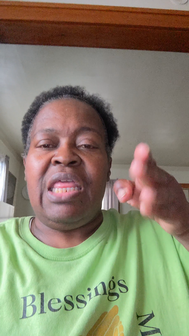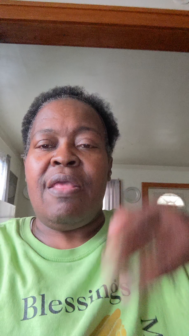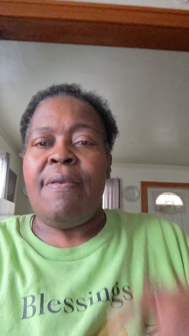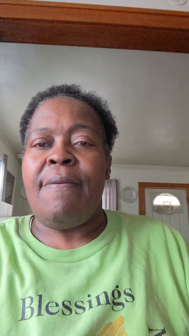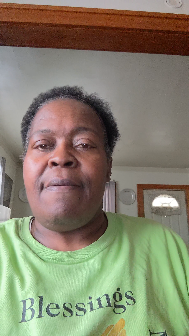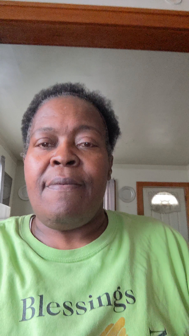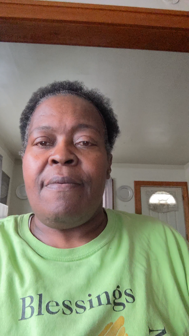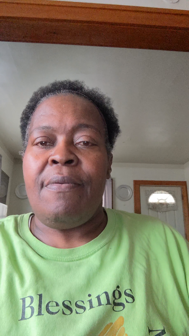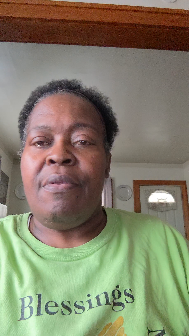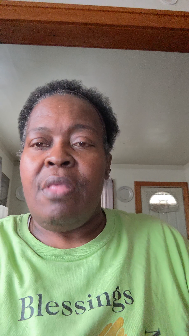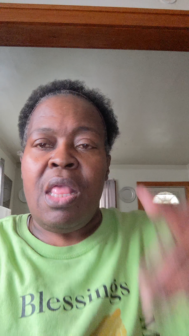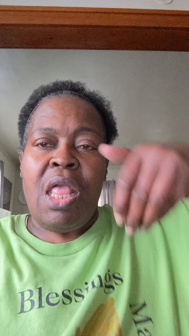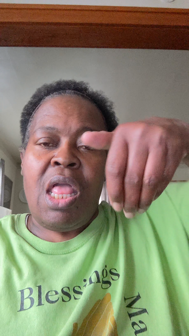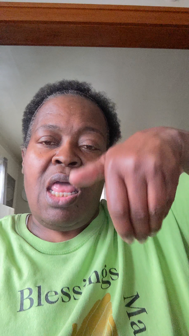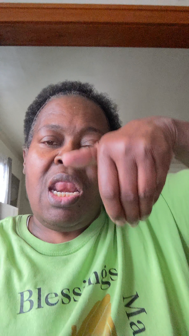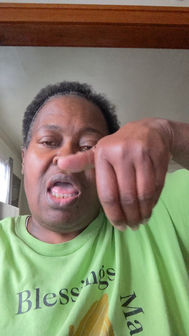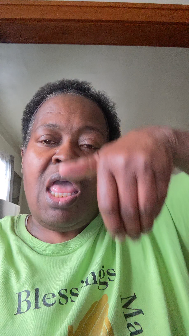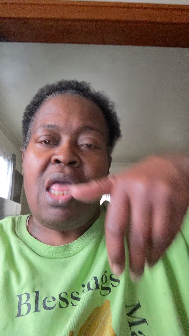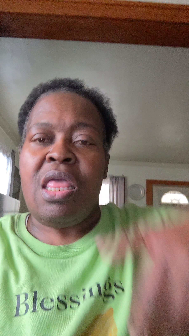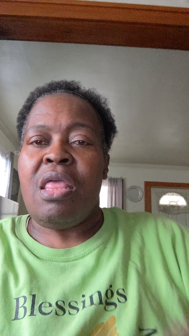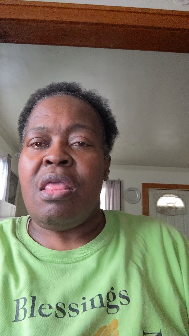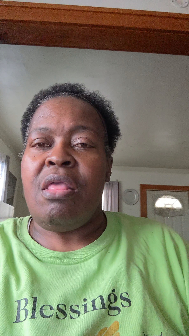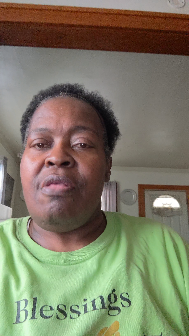night night